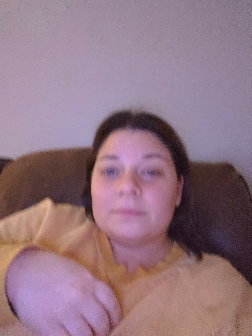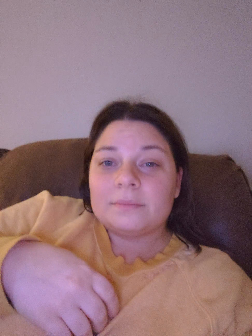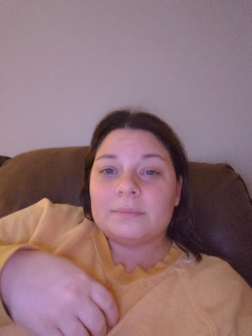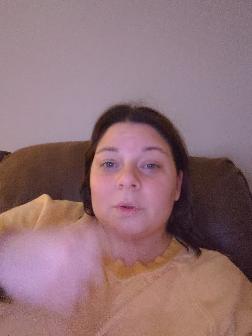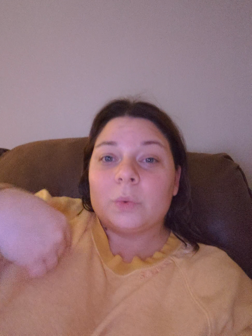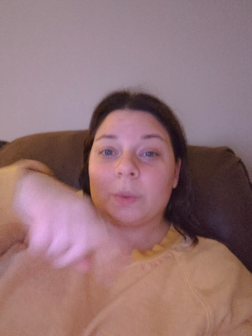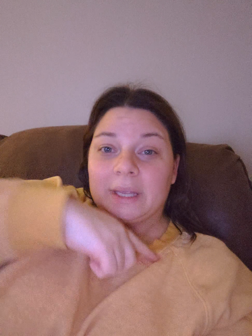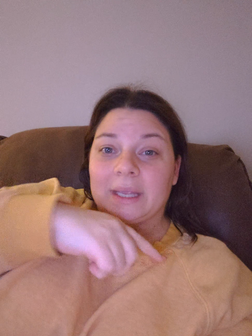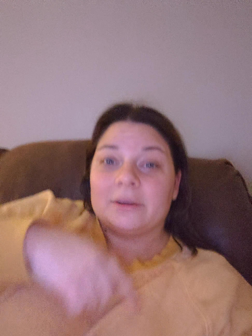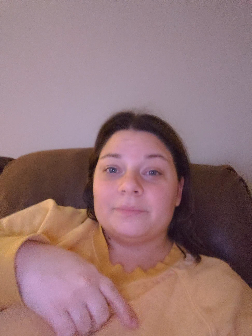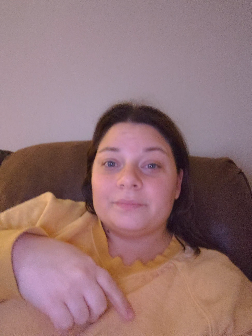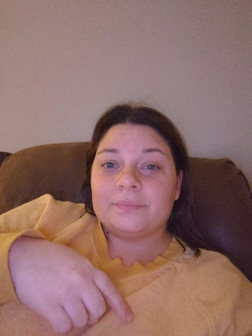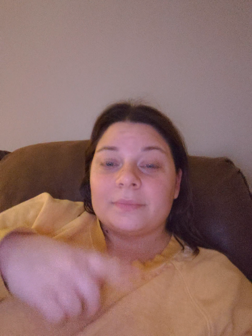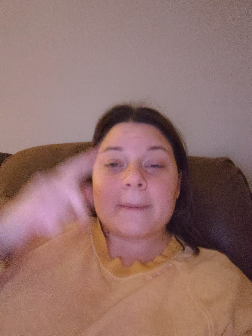we